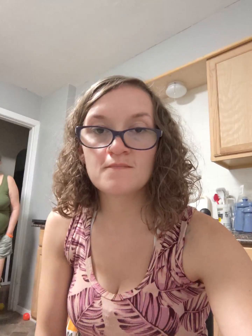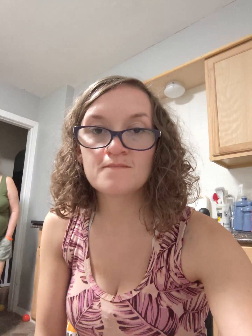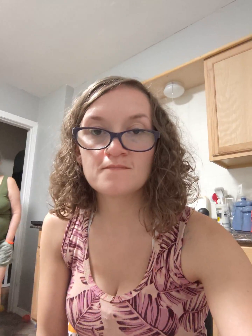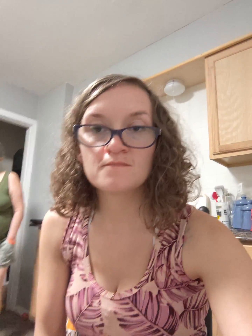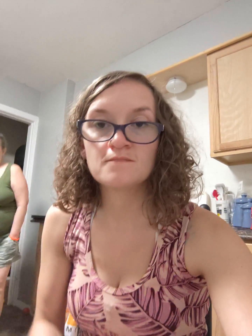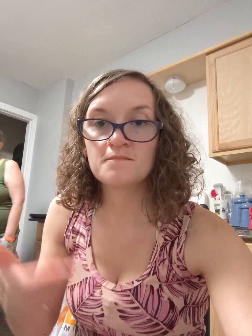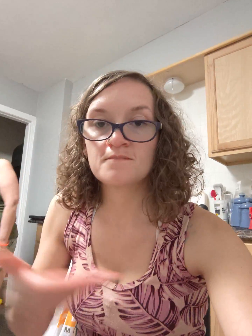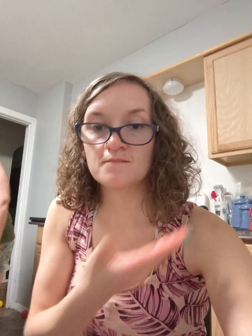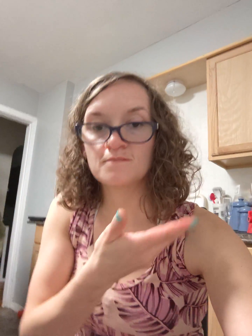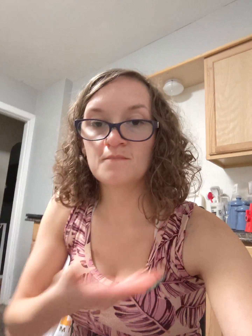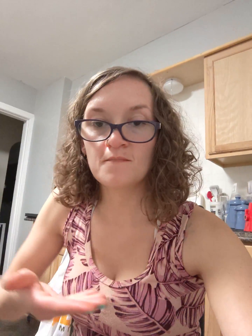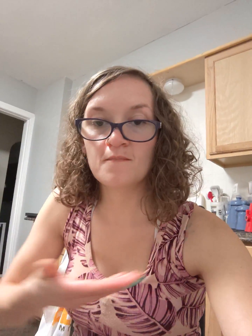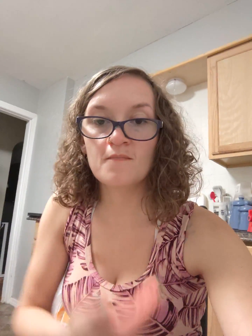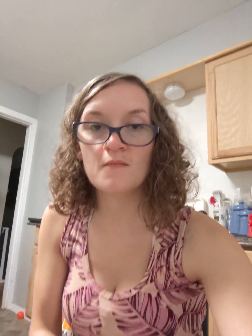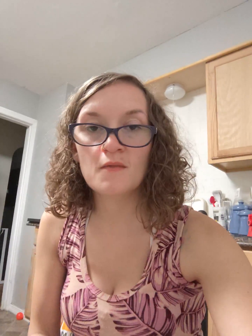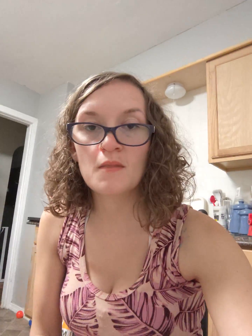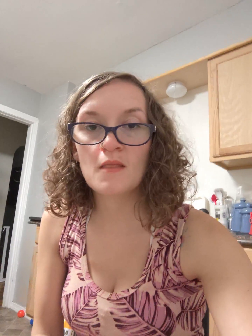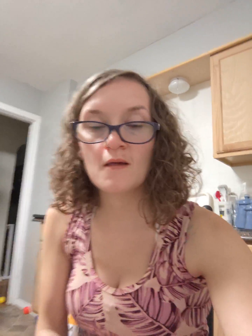baby